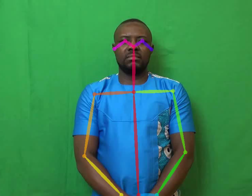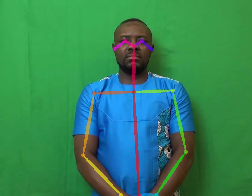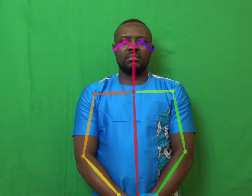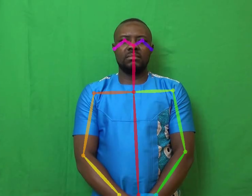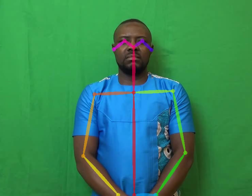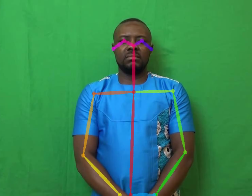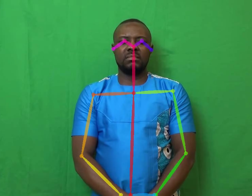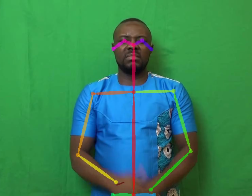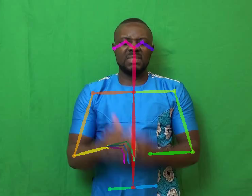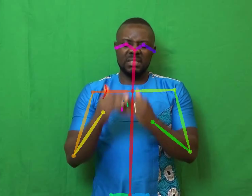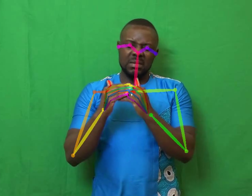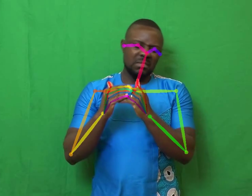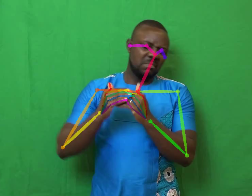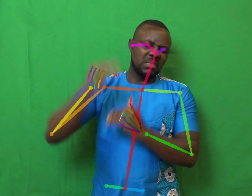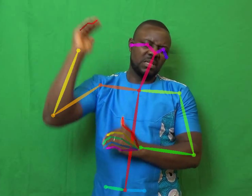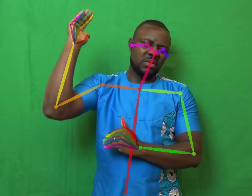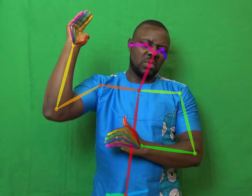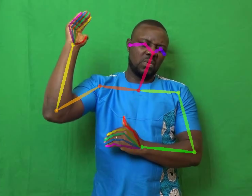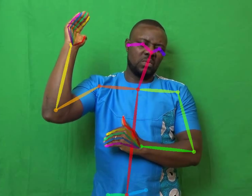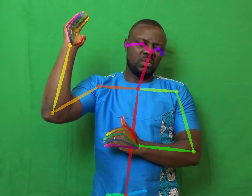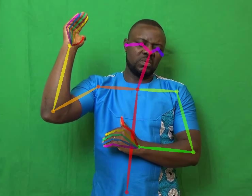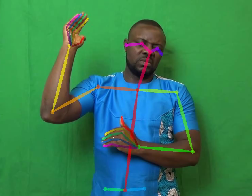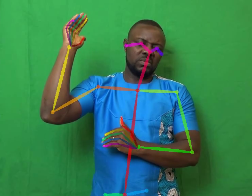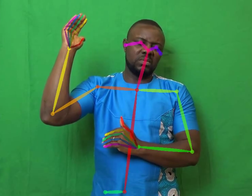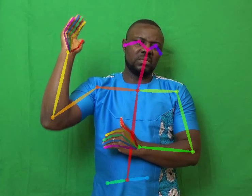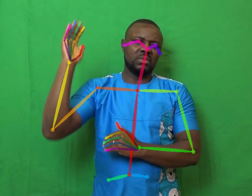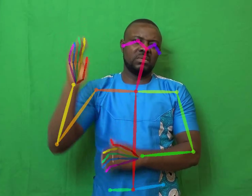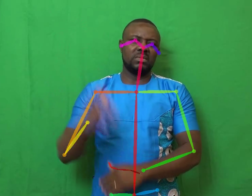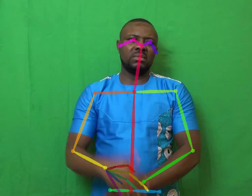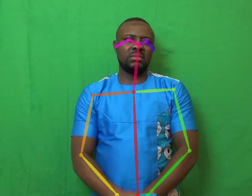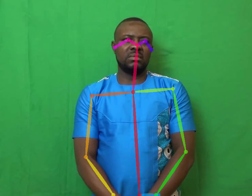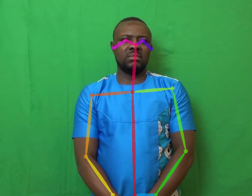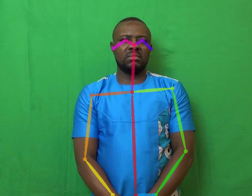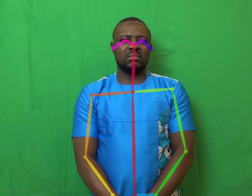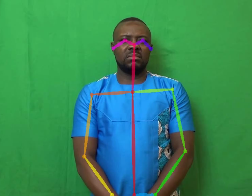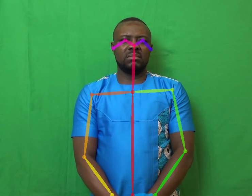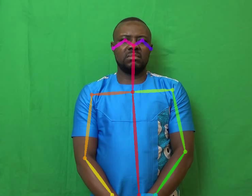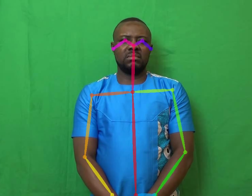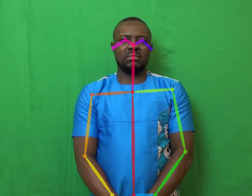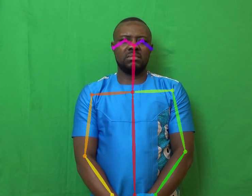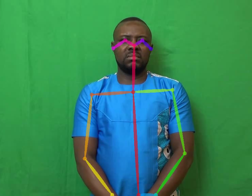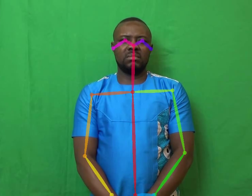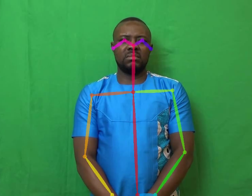beyond